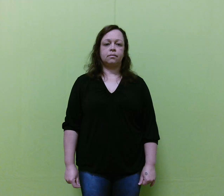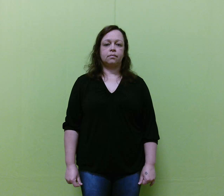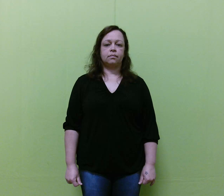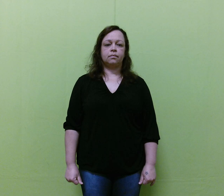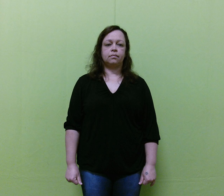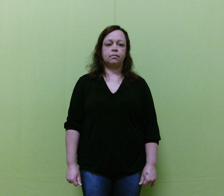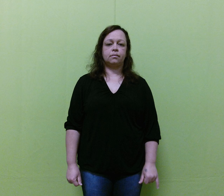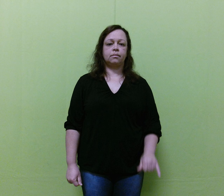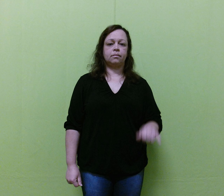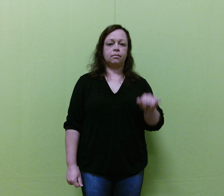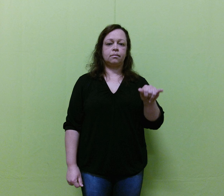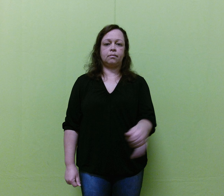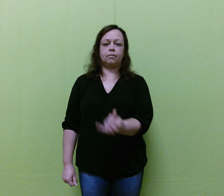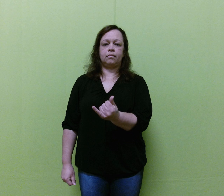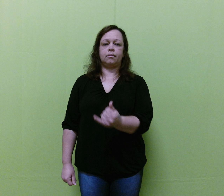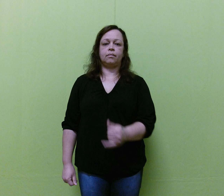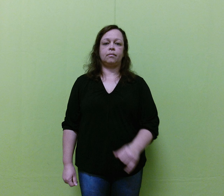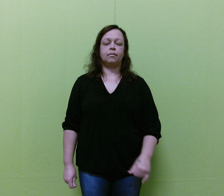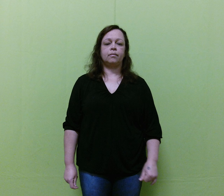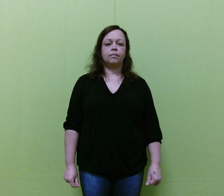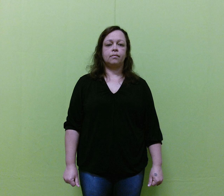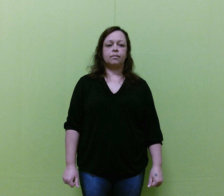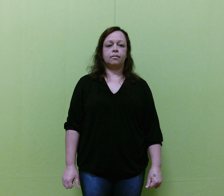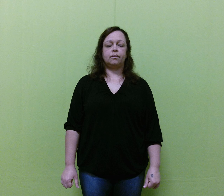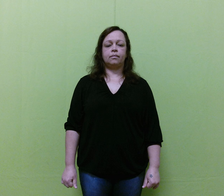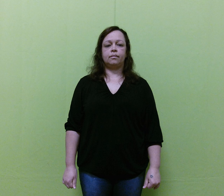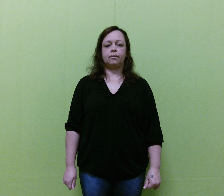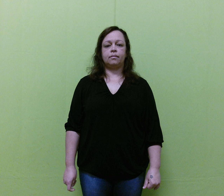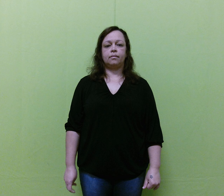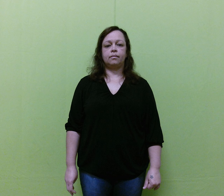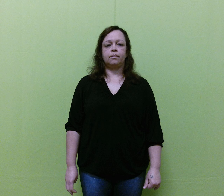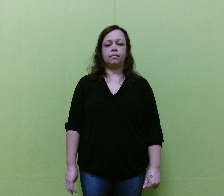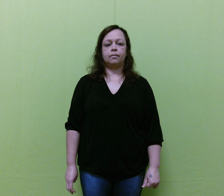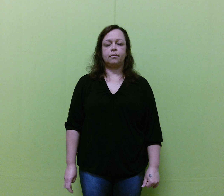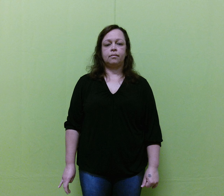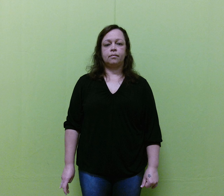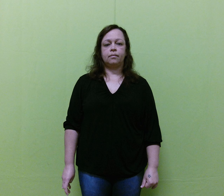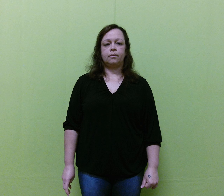aproveitar